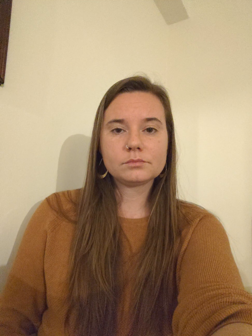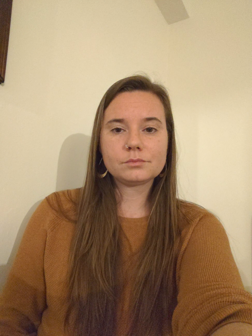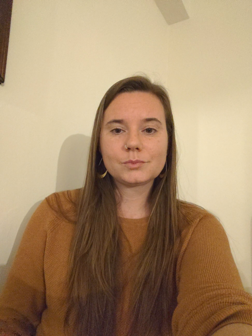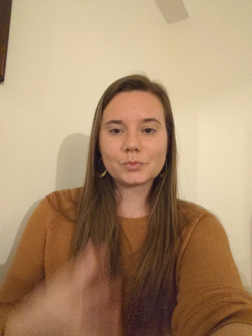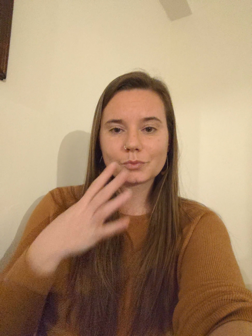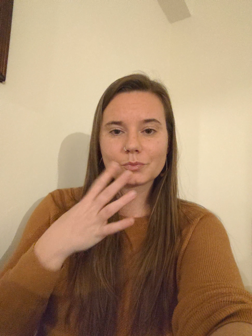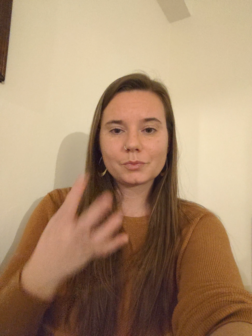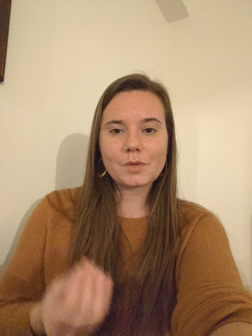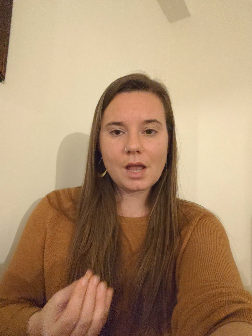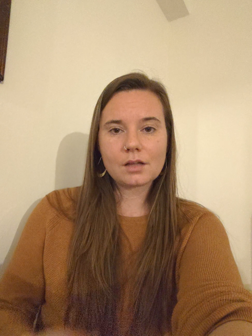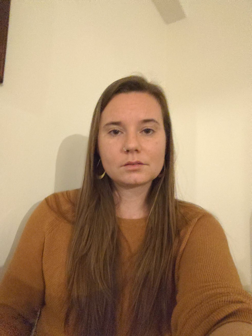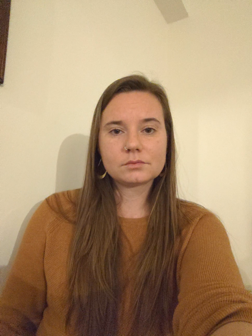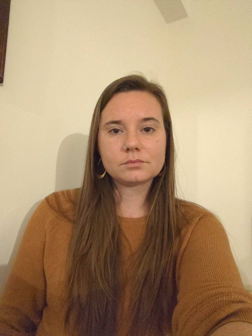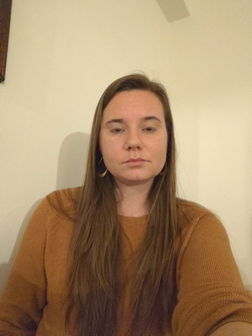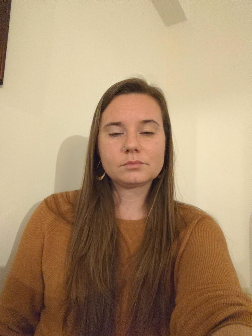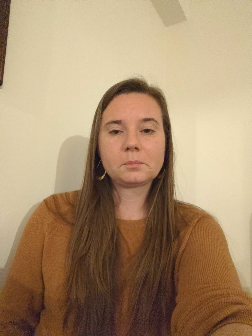wet